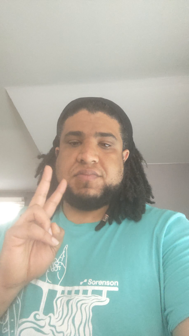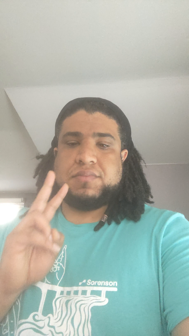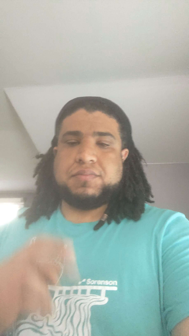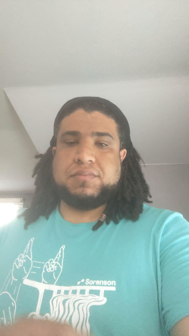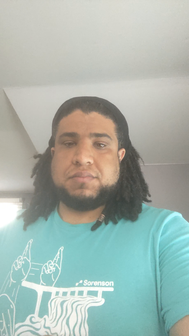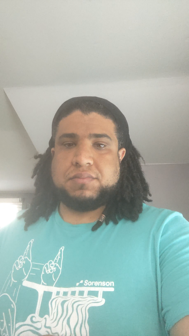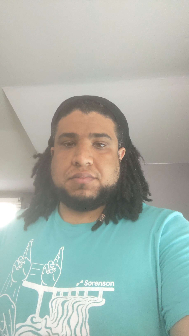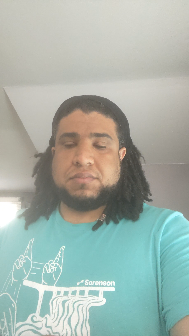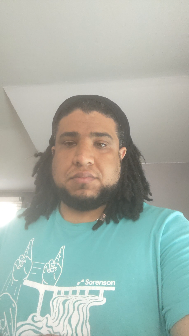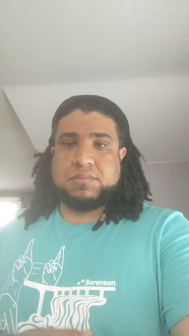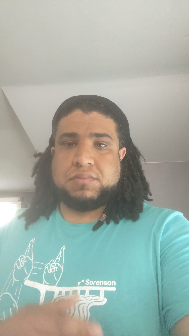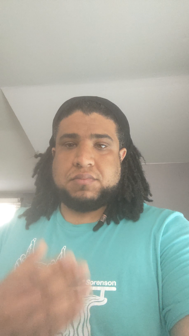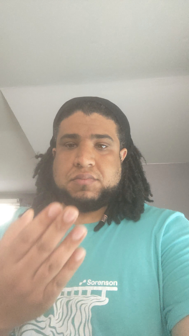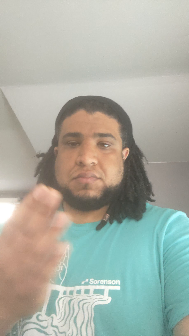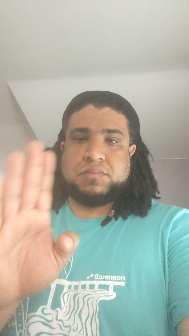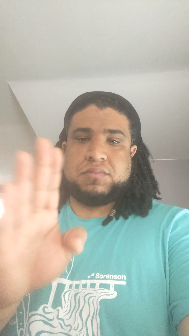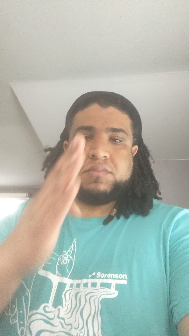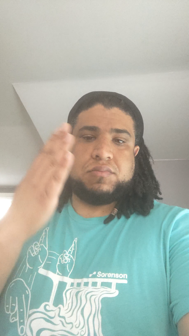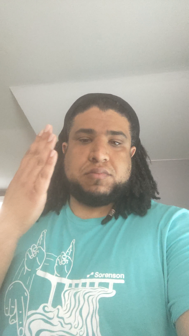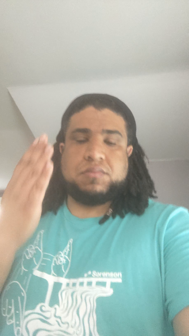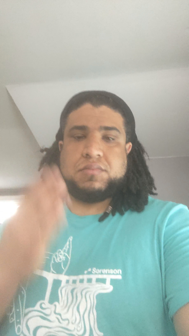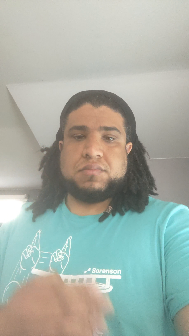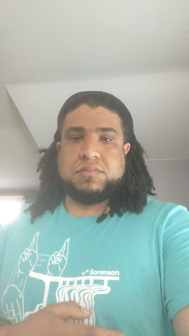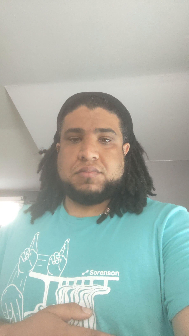door